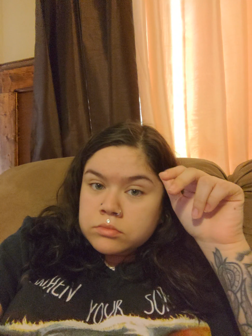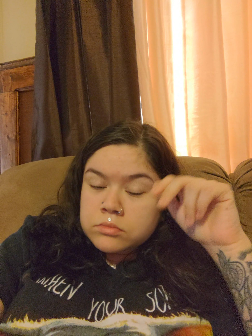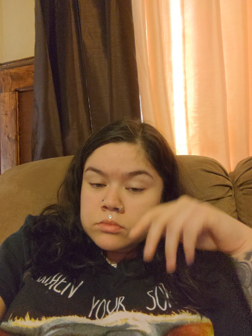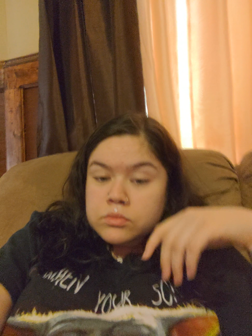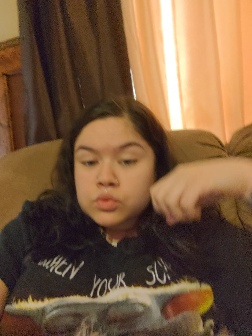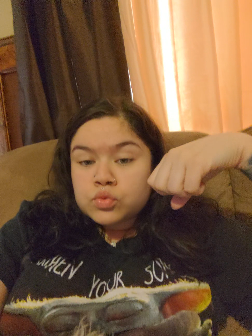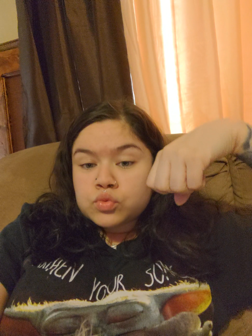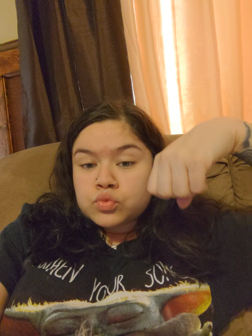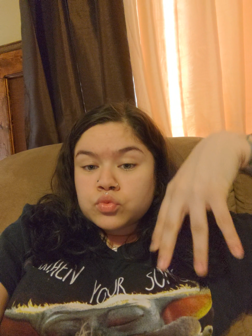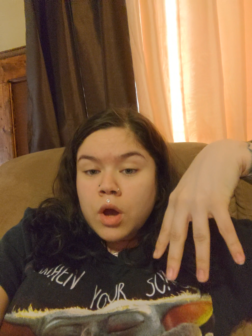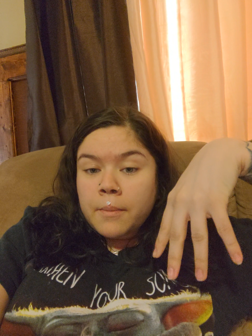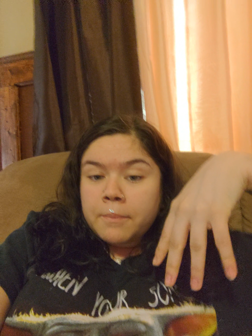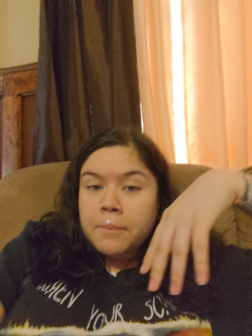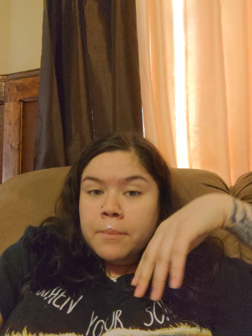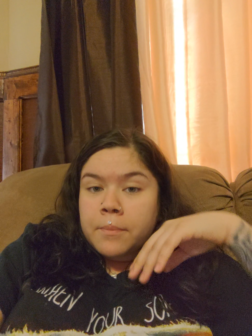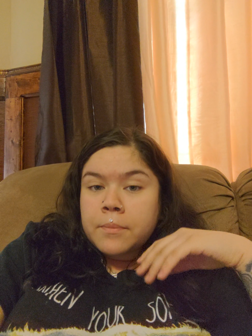drop